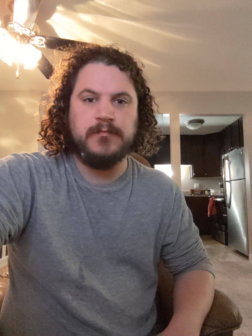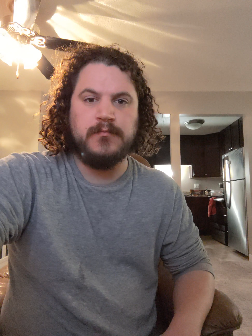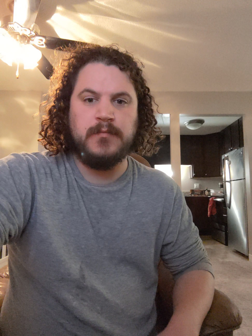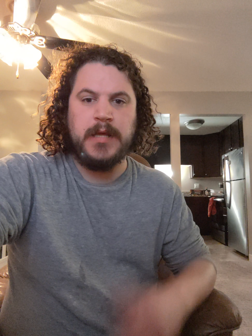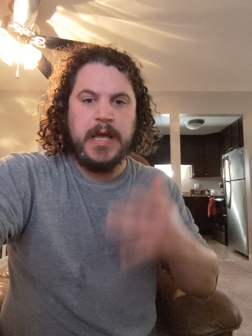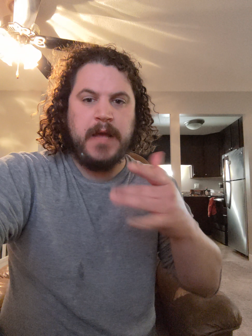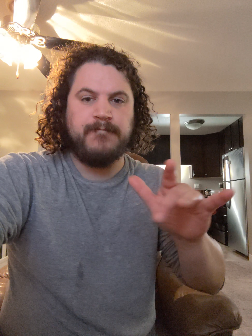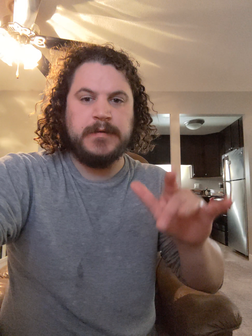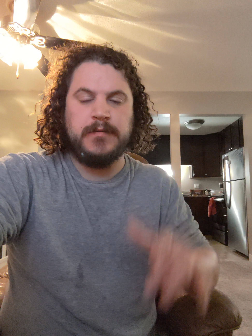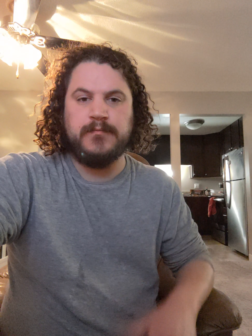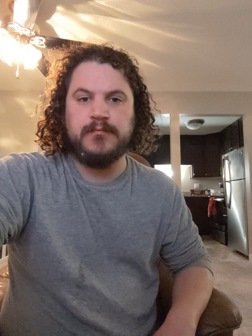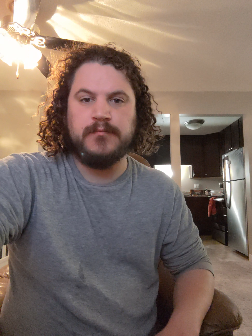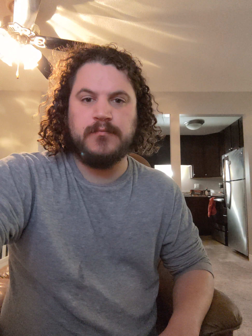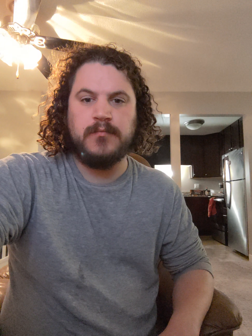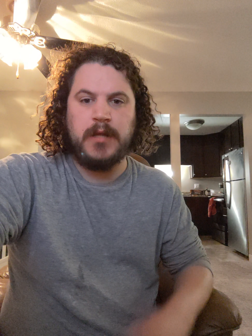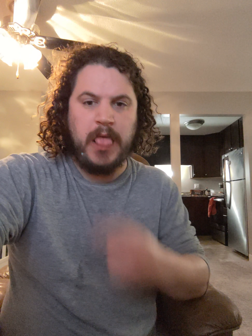empty